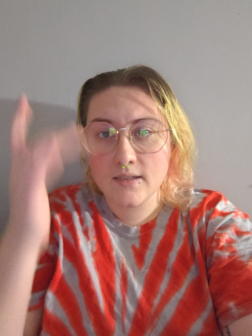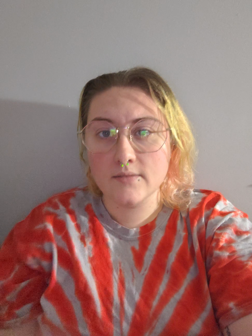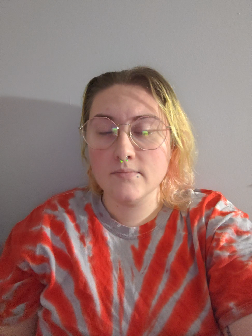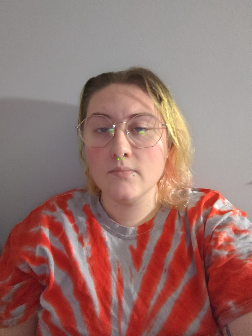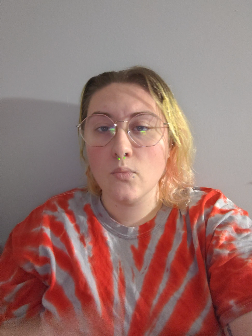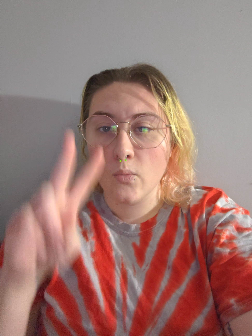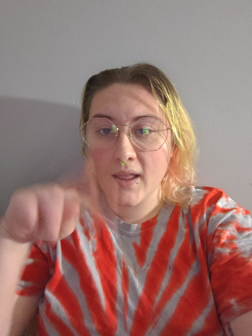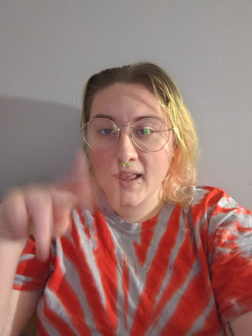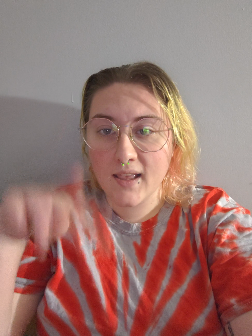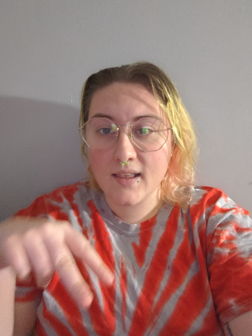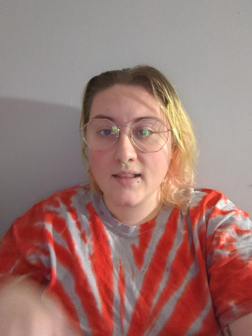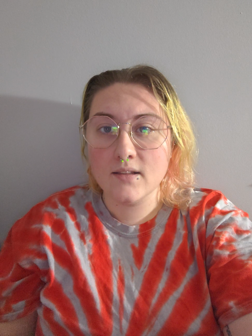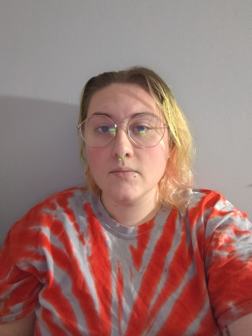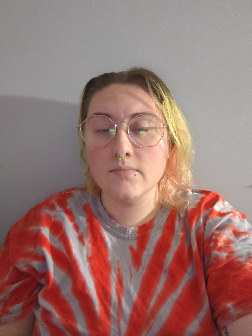read